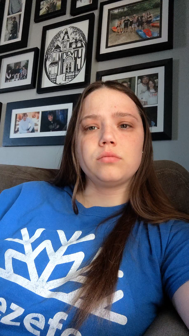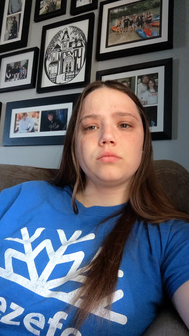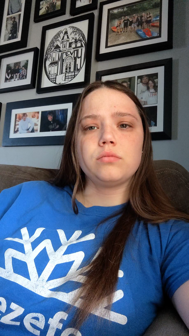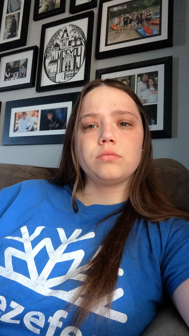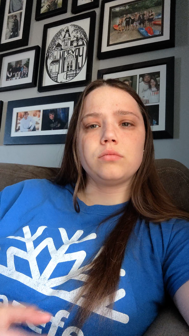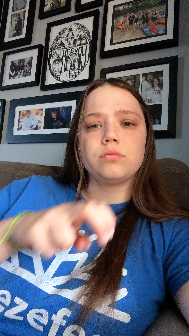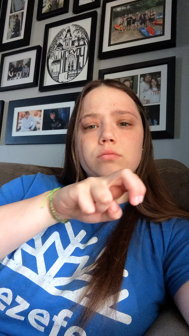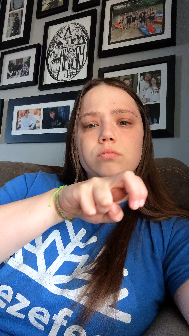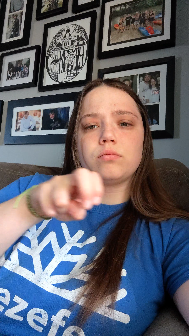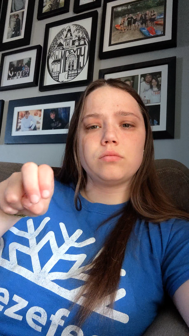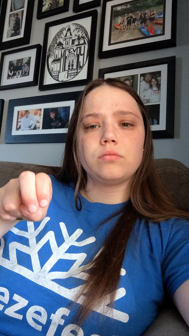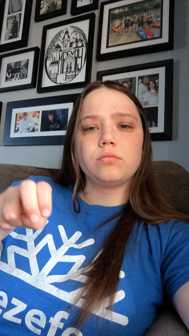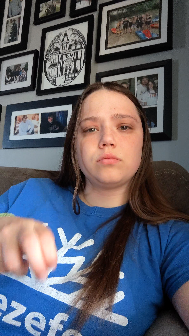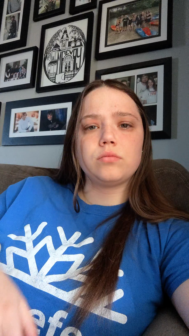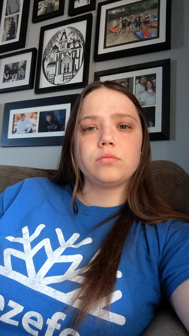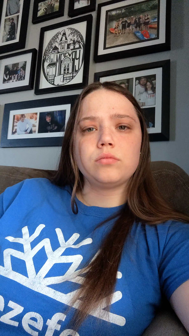porch